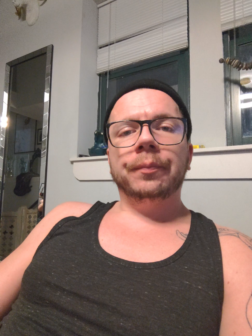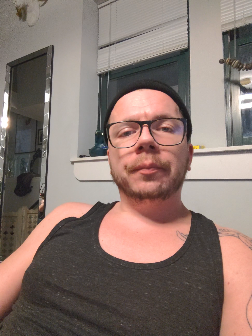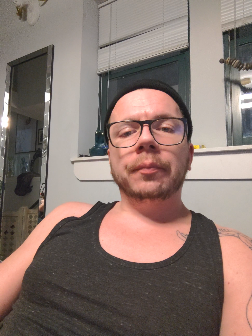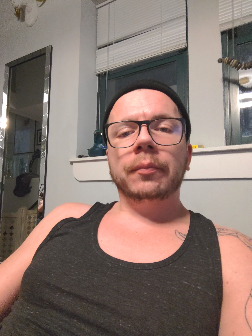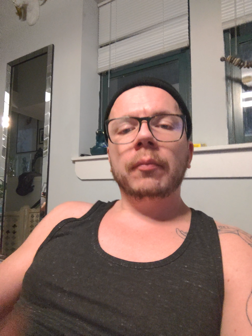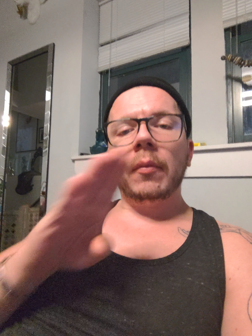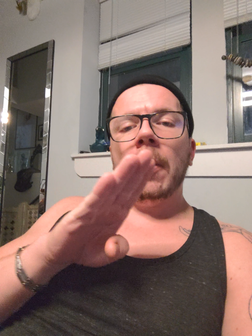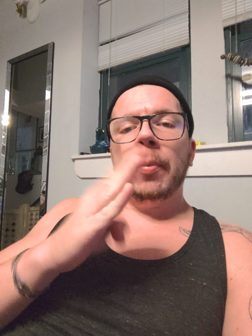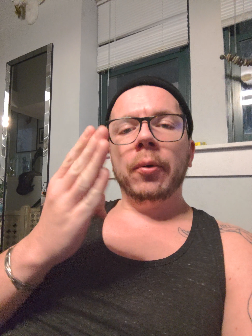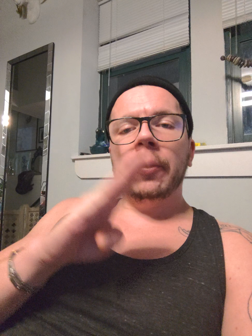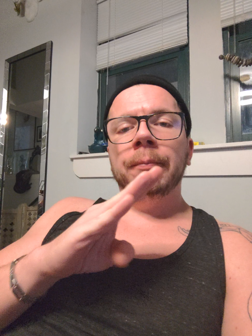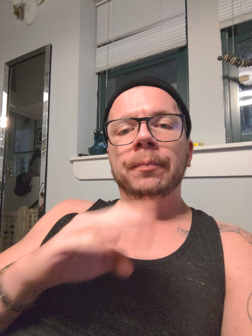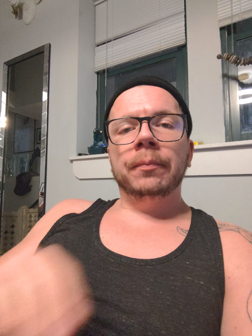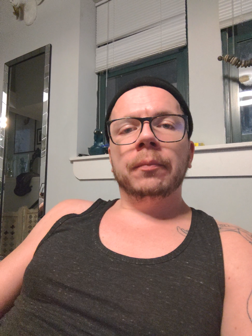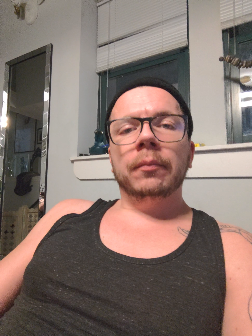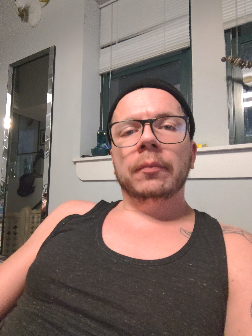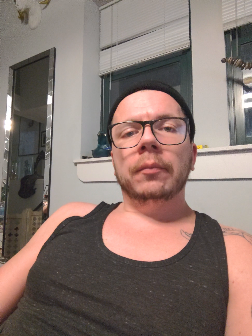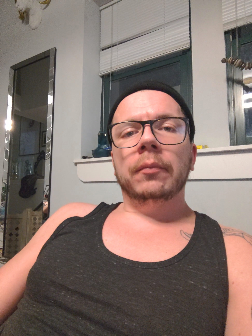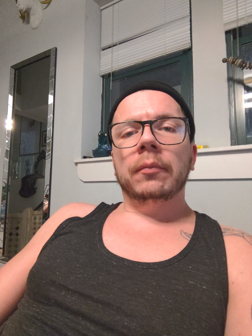book